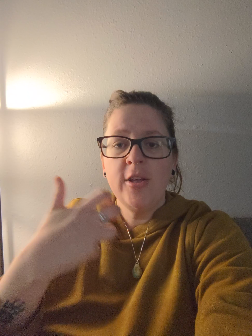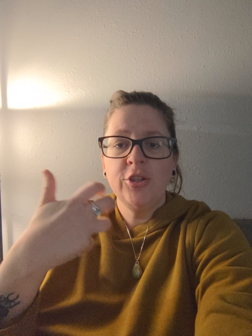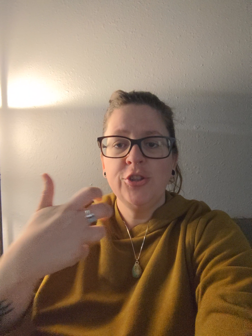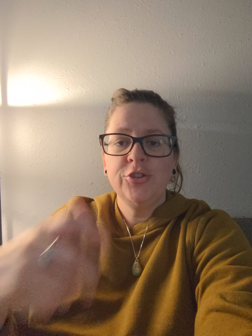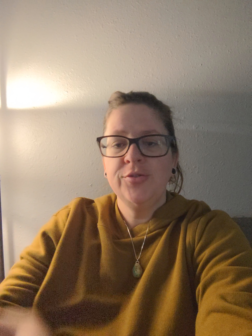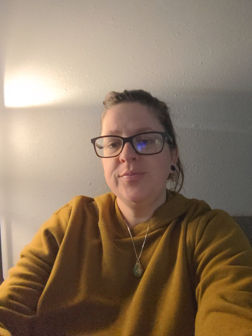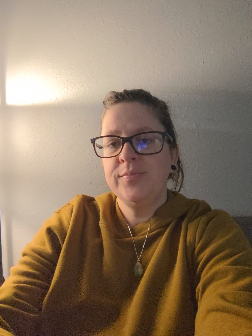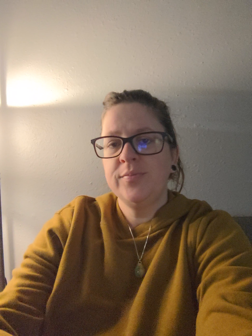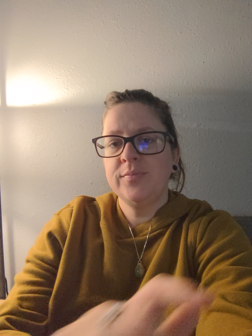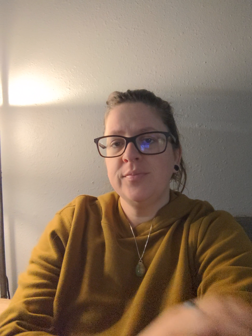dryer